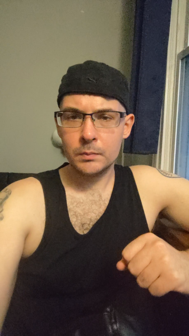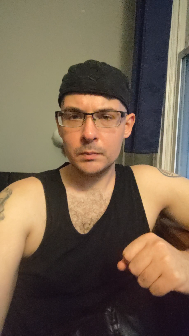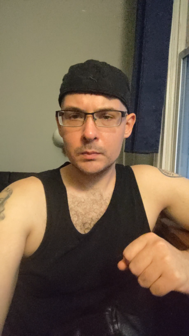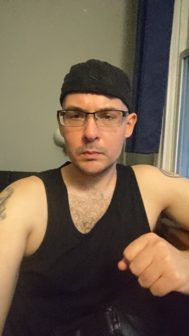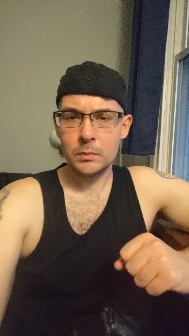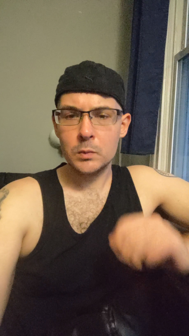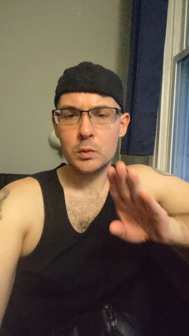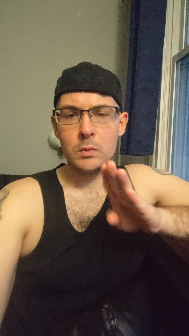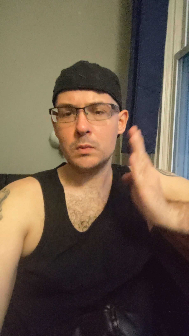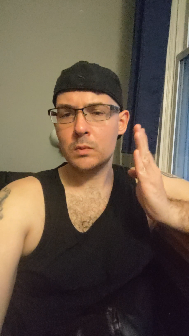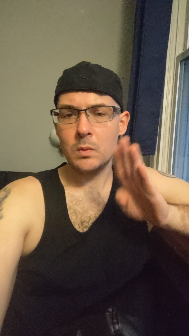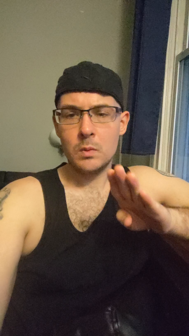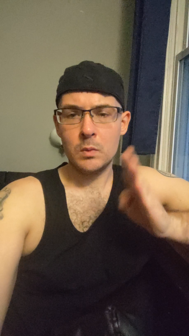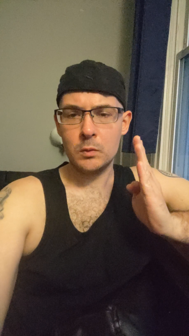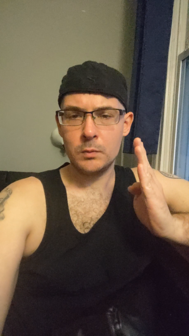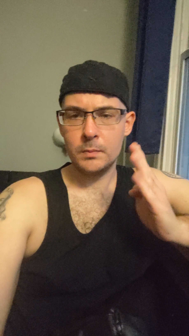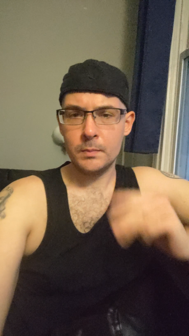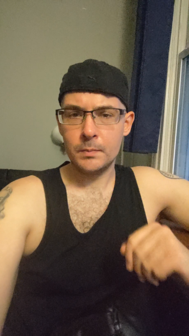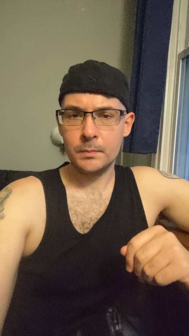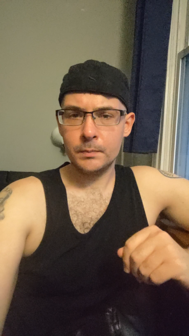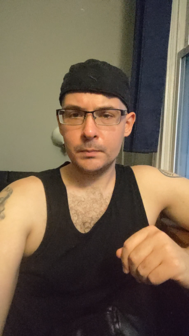door